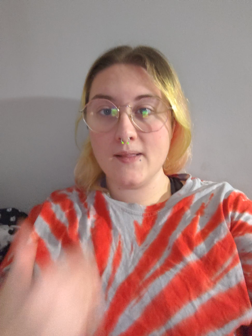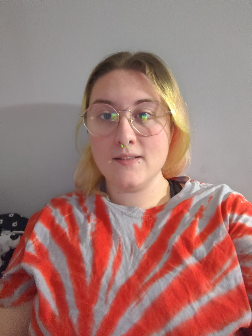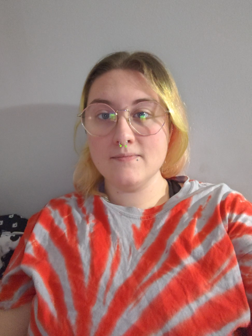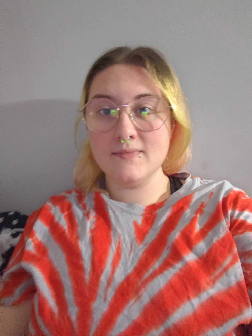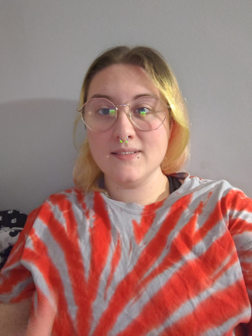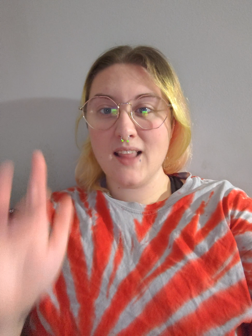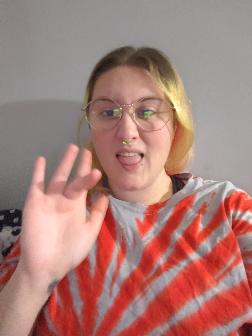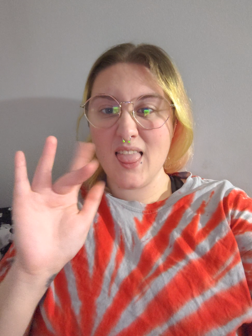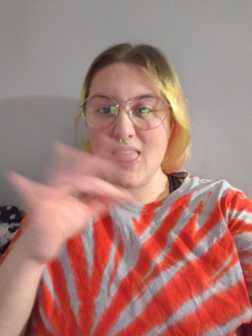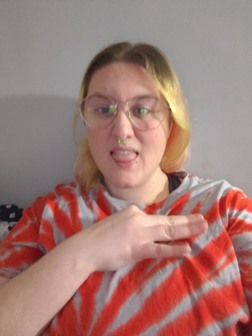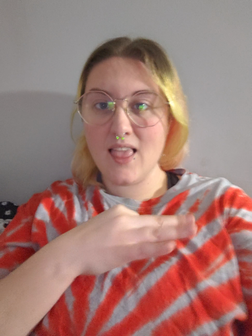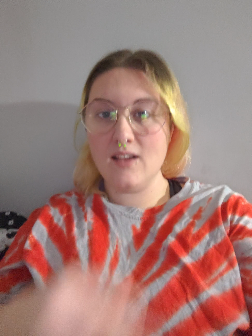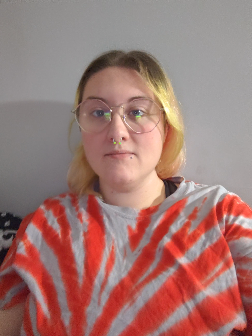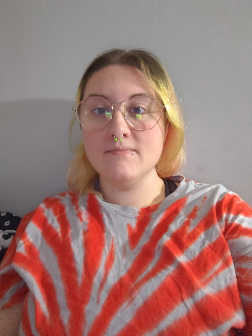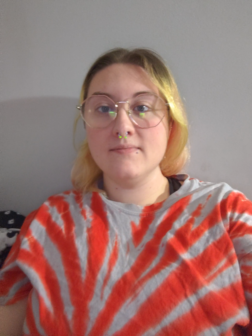yucky